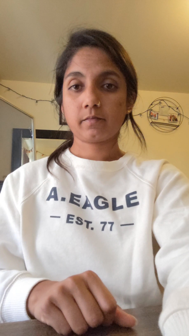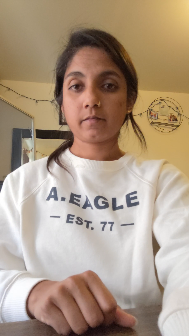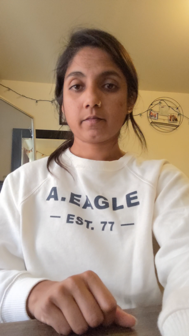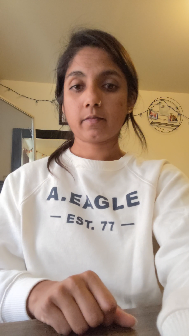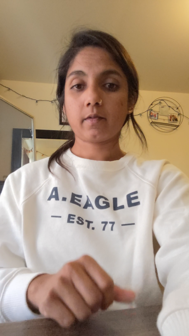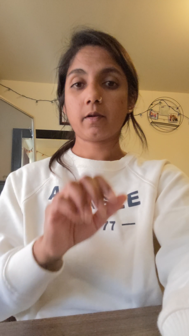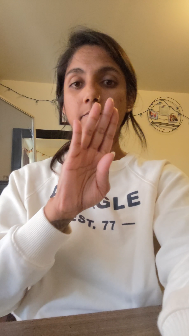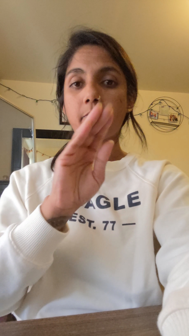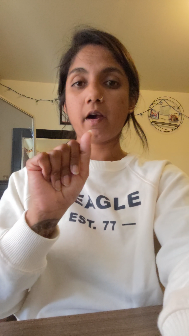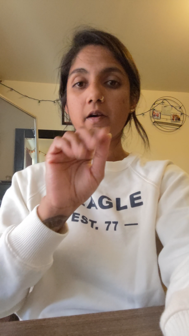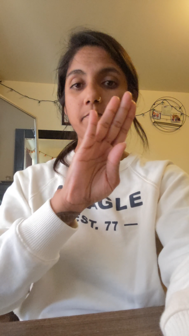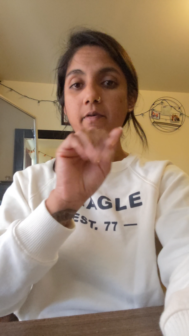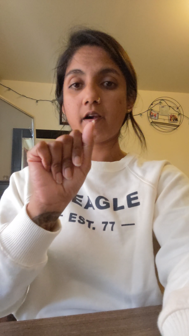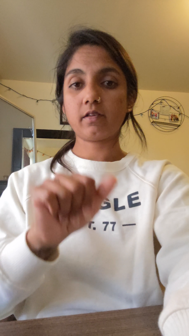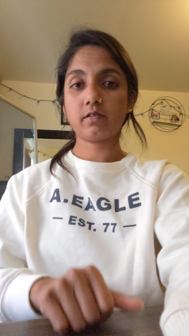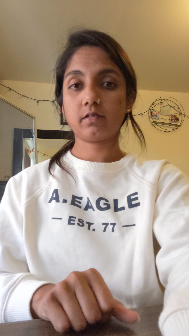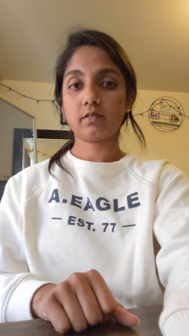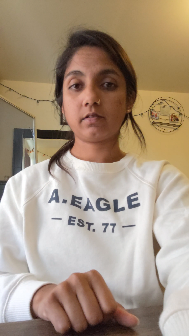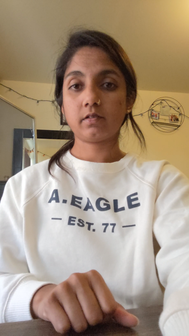baa baa